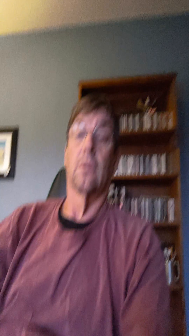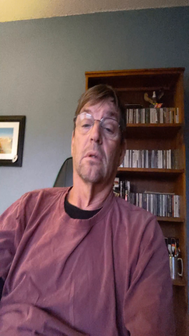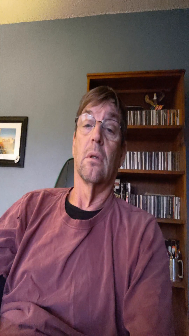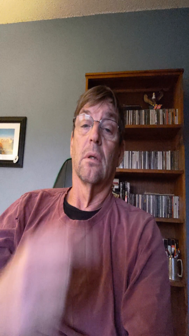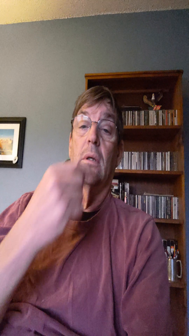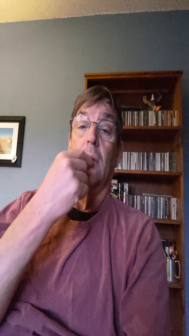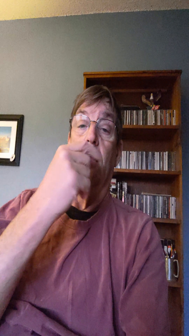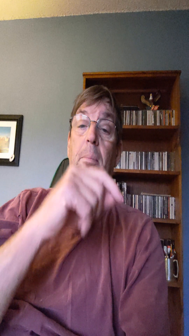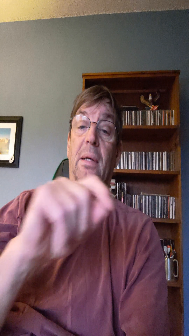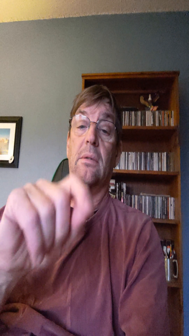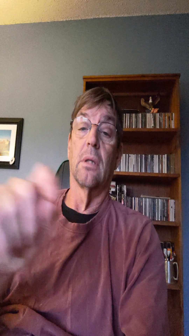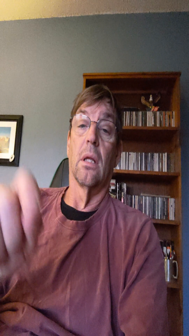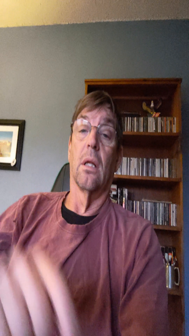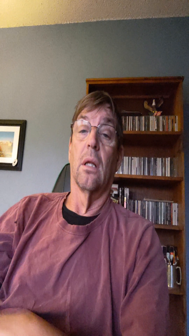pencil